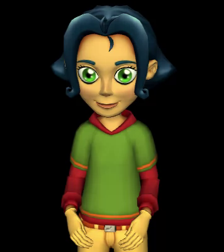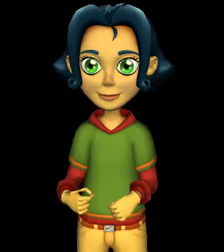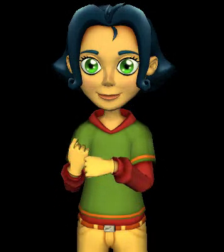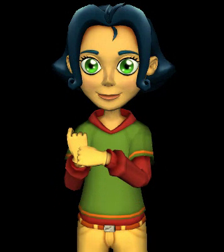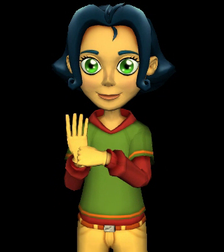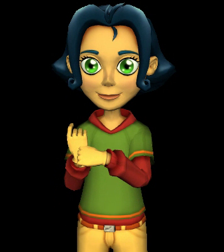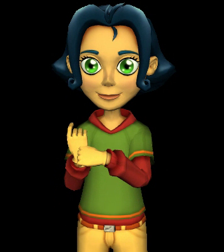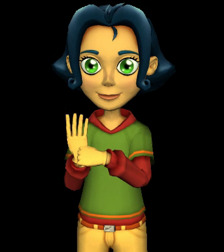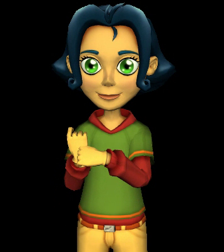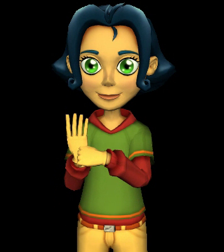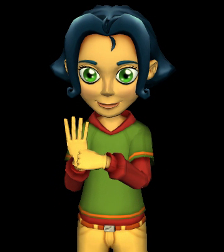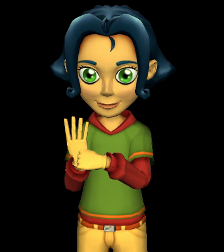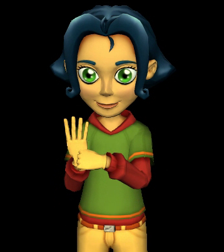إشارة